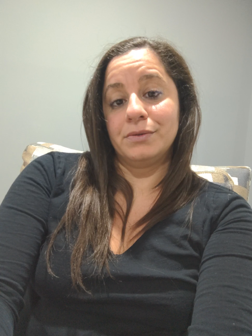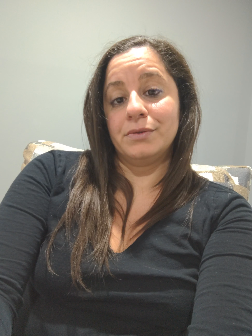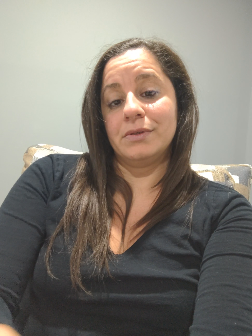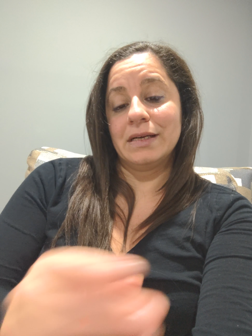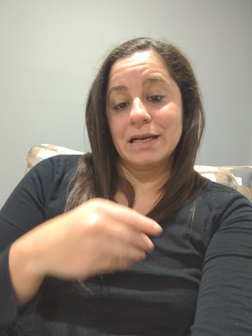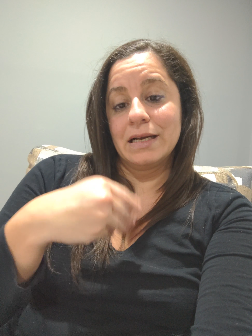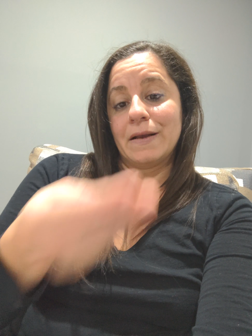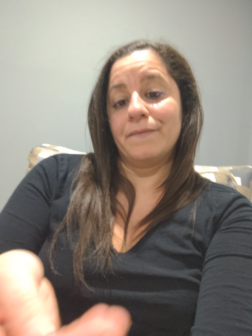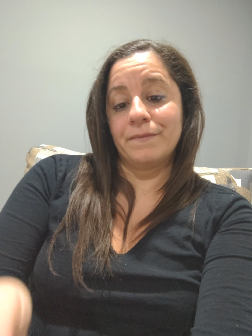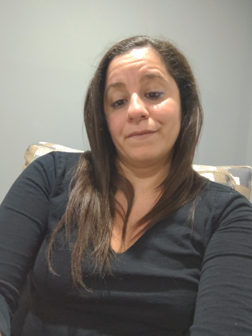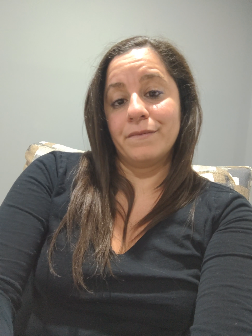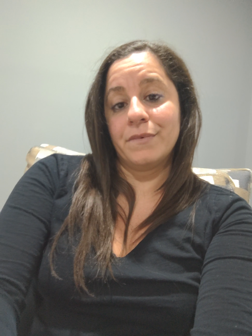give